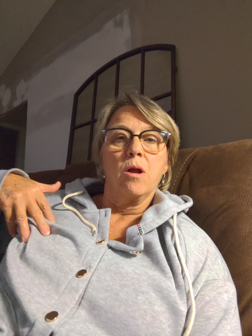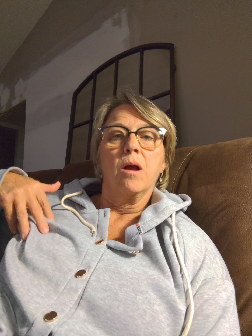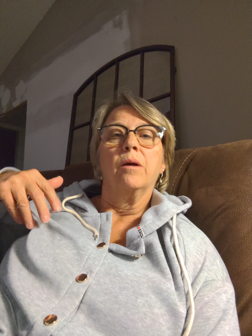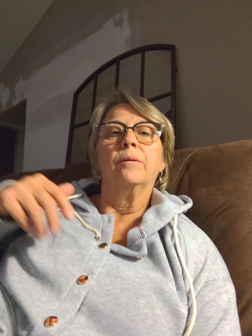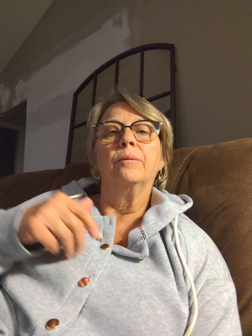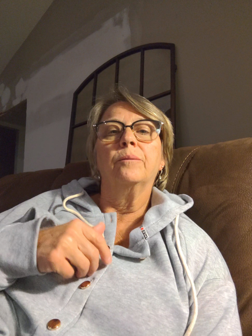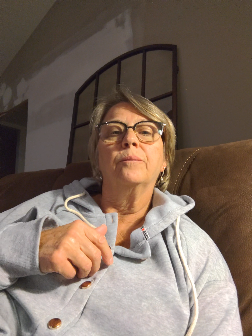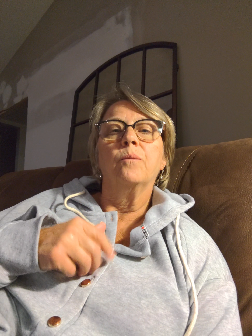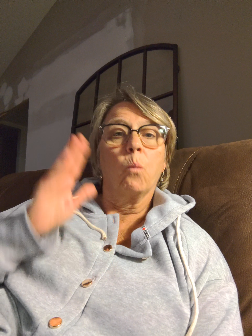zebra